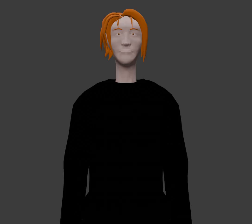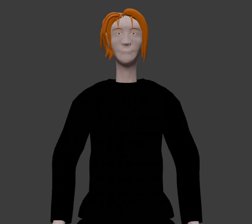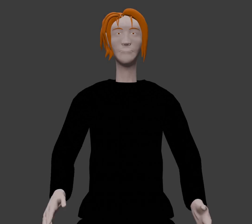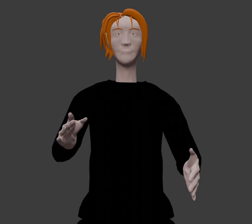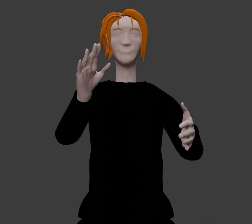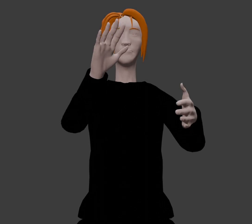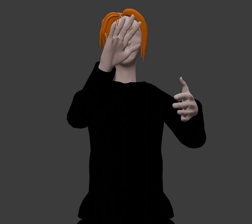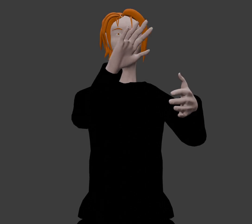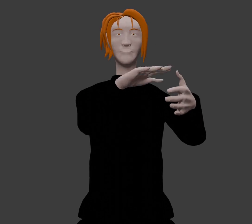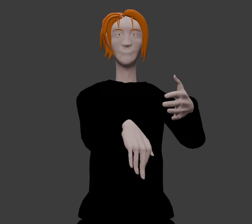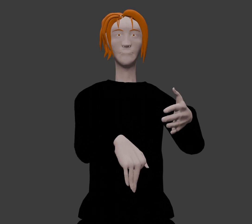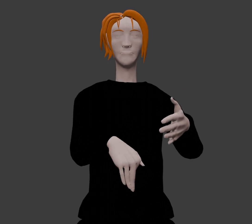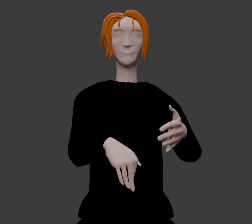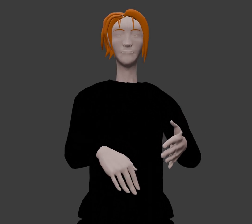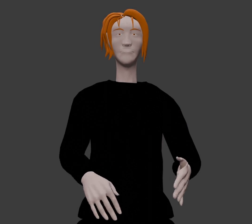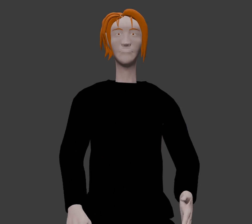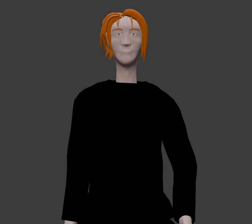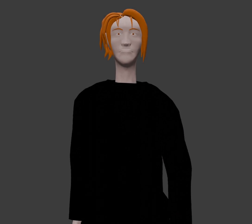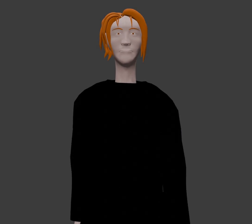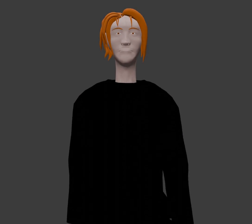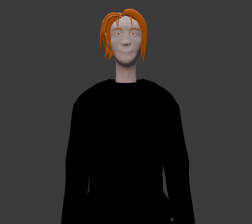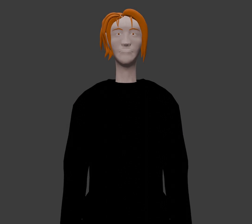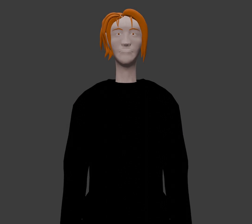Barcelona